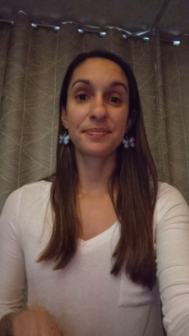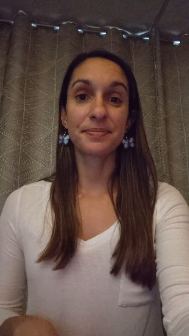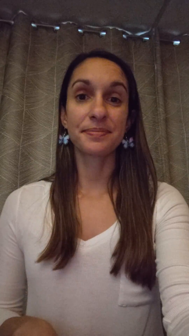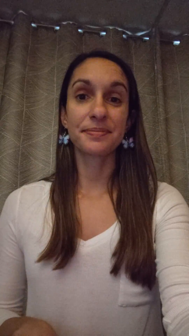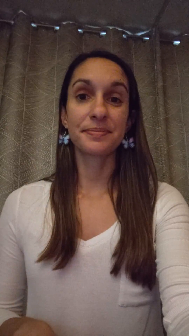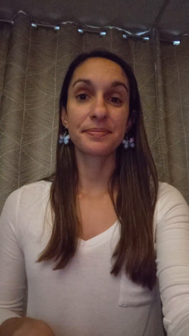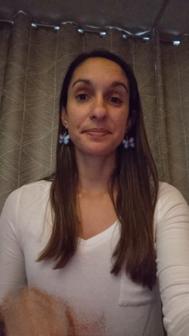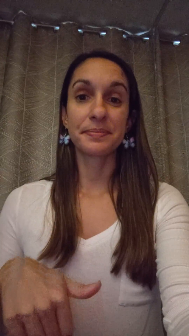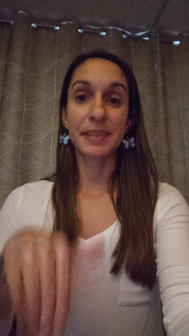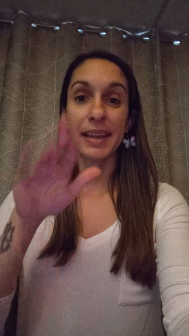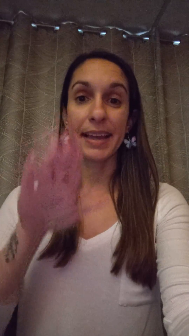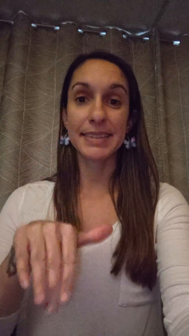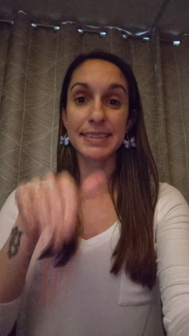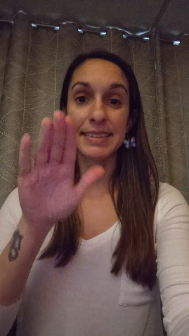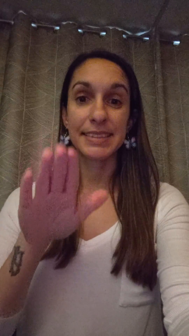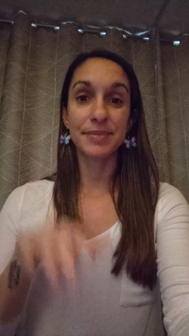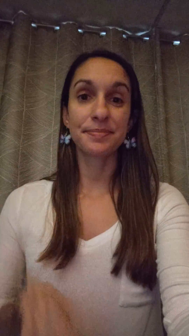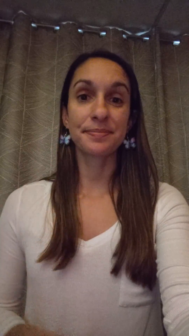paint